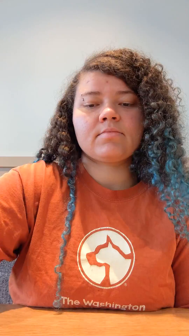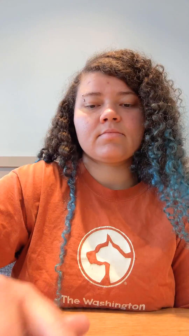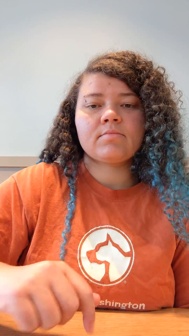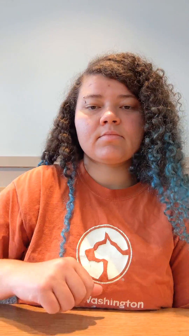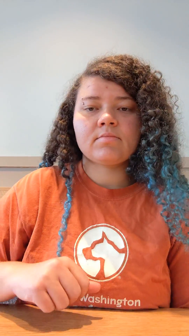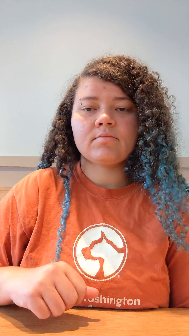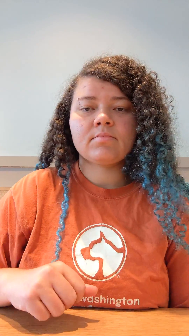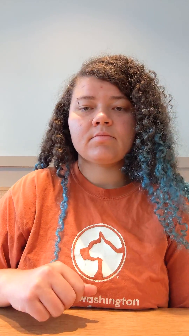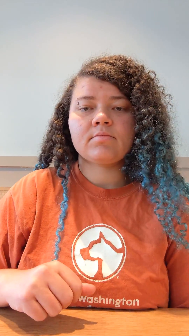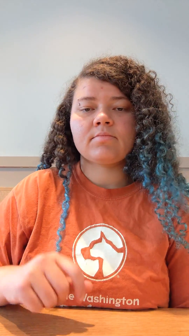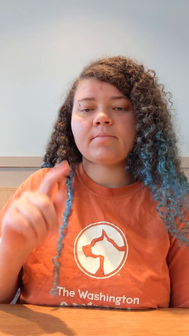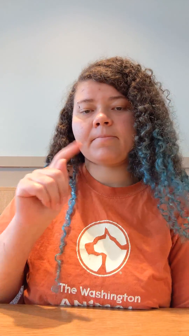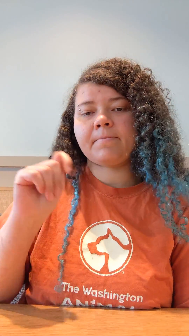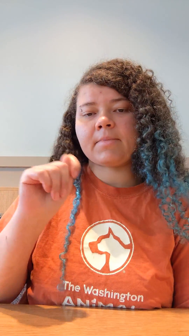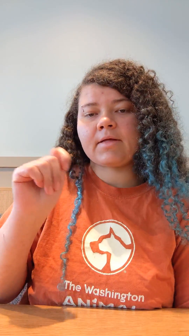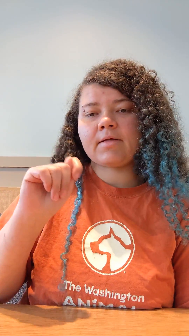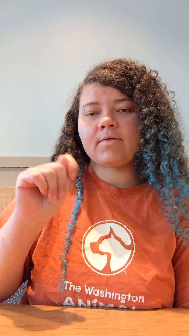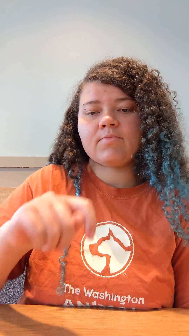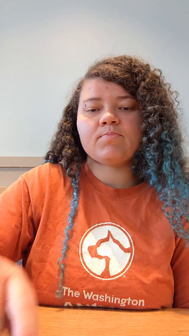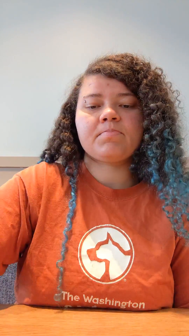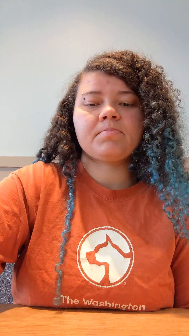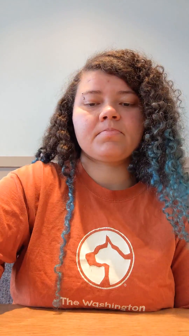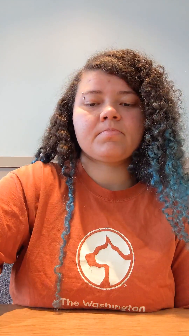bathroom